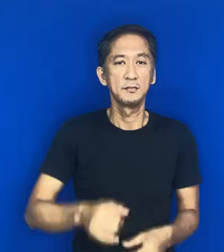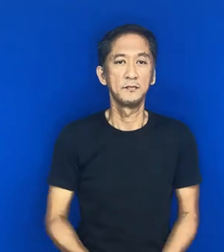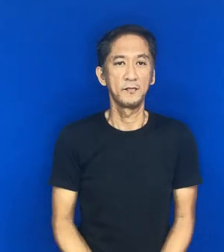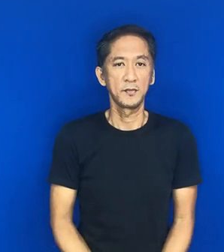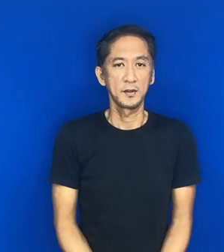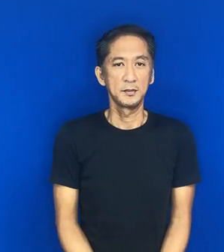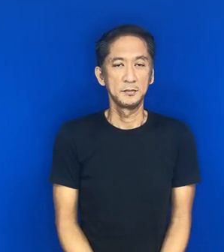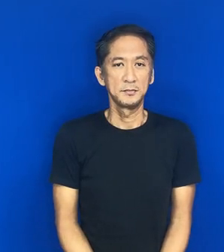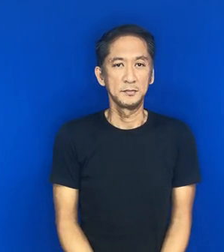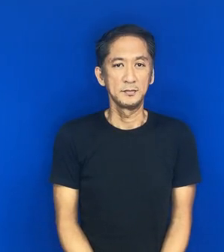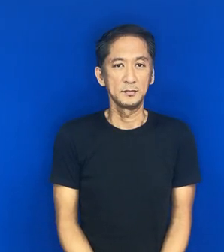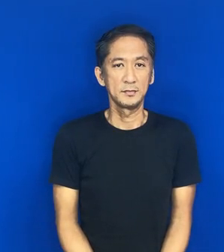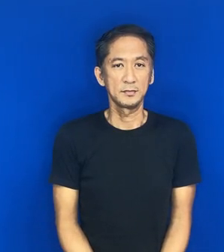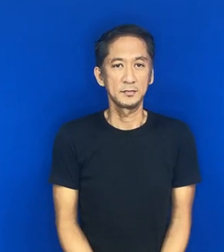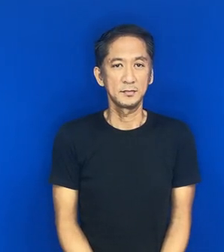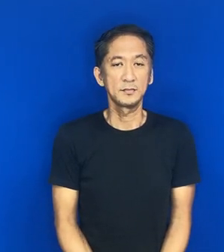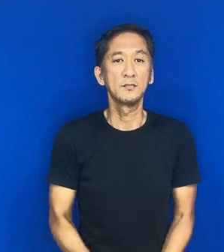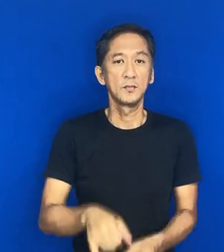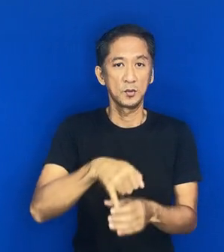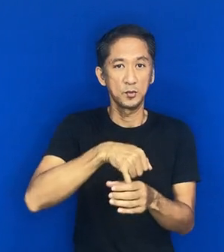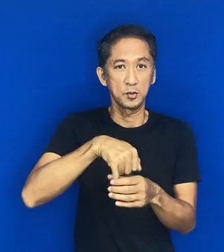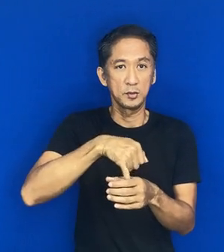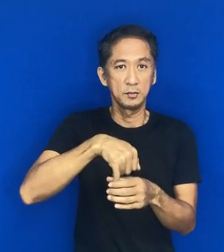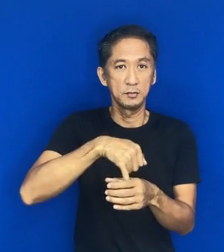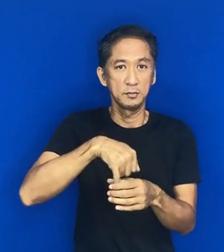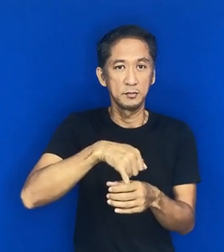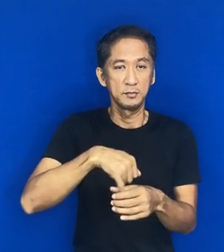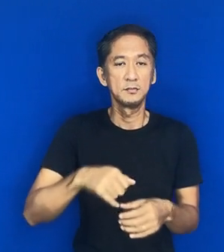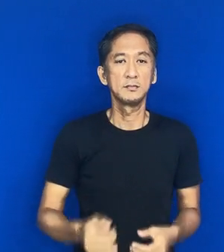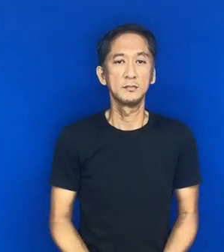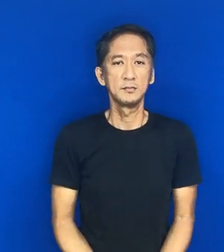juice